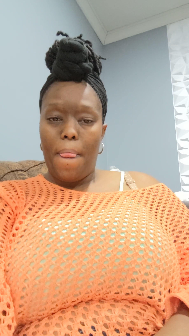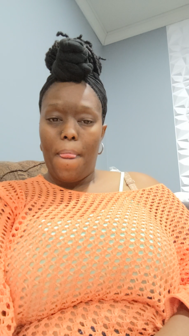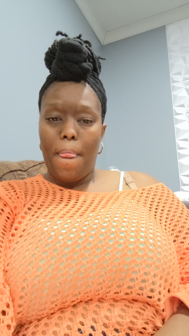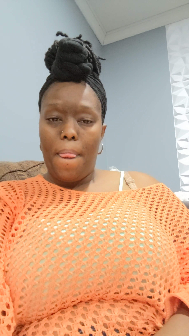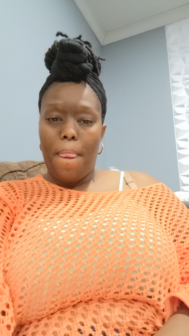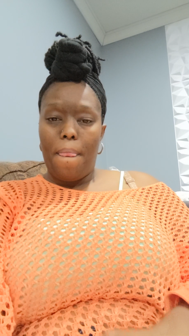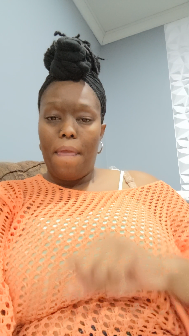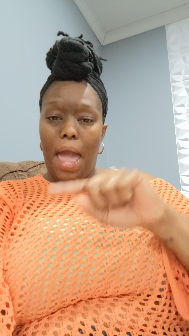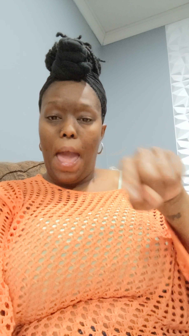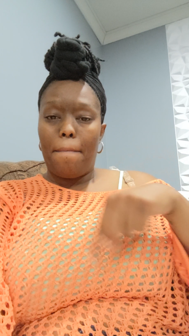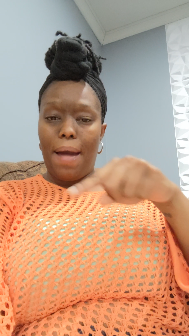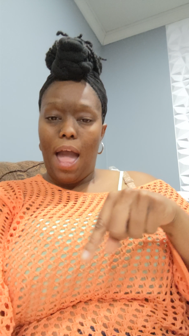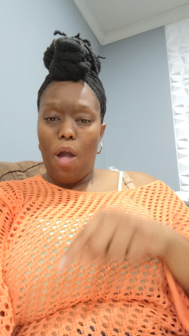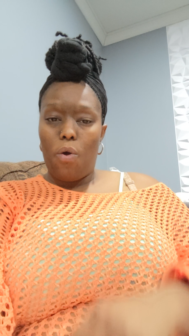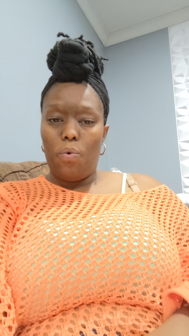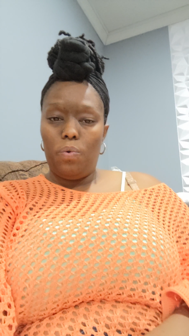about